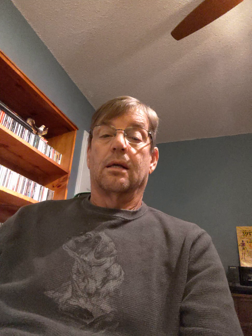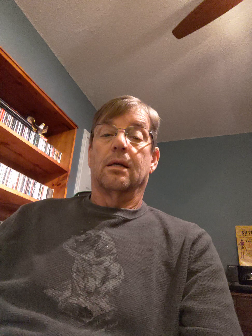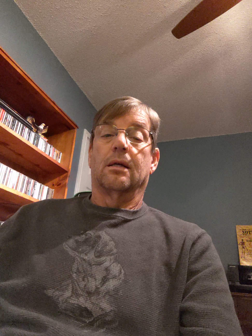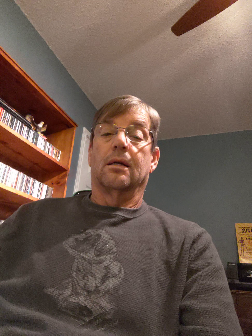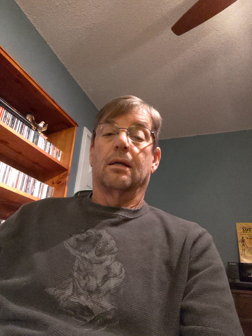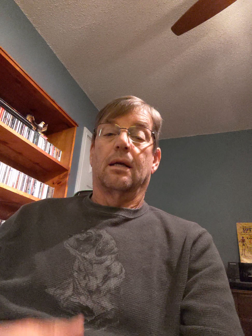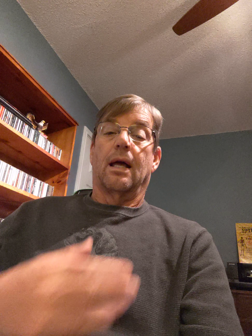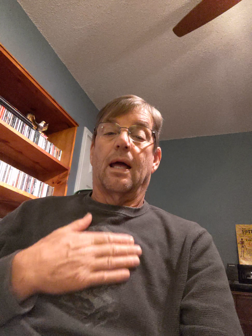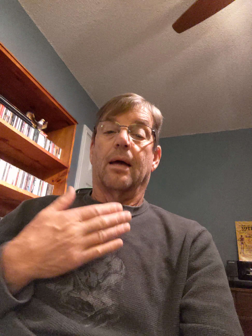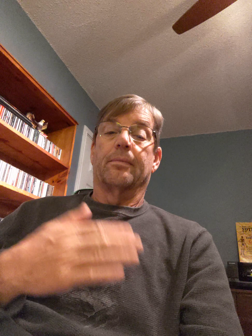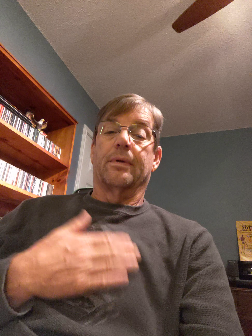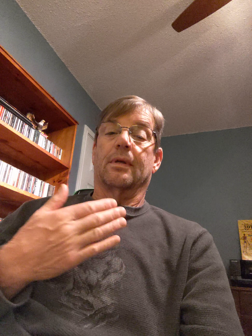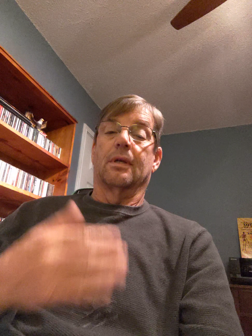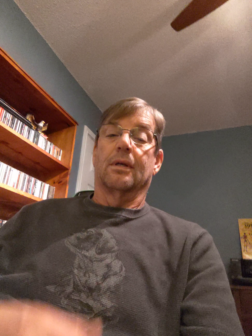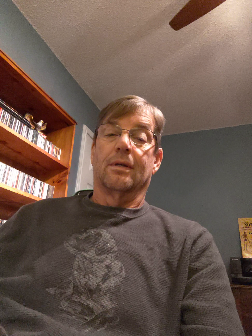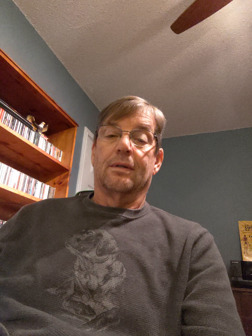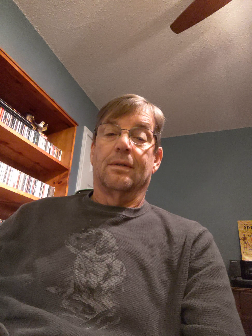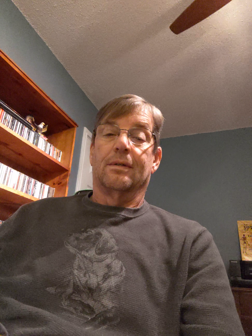happy